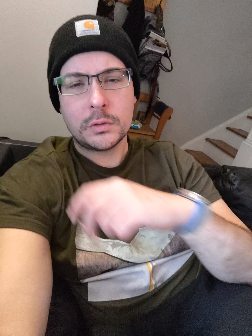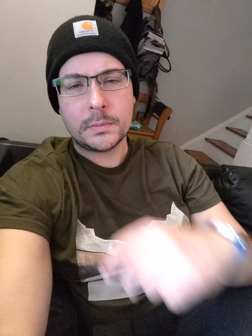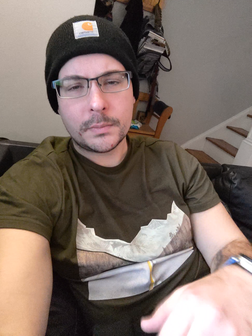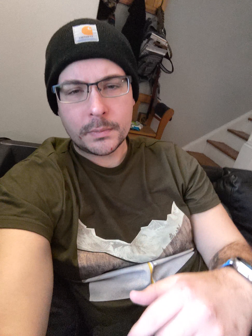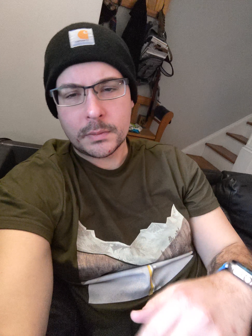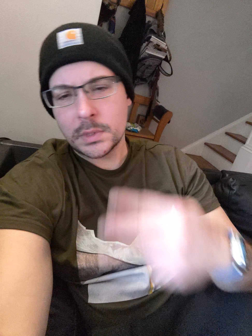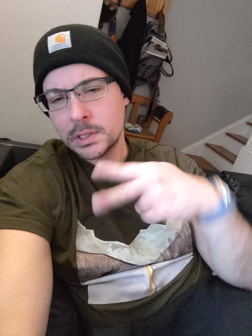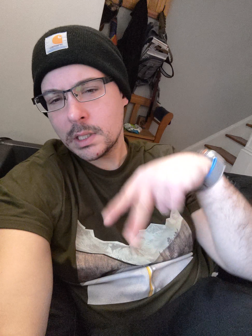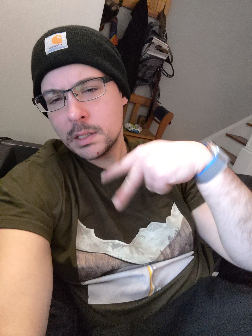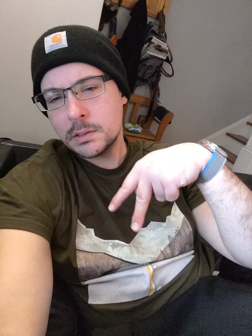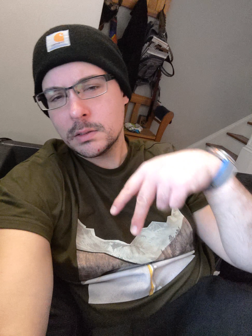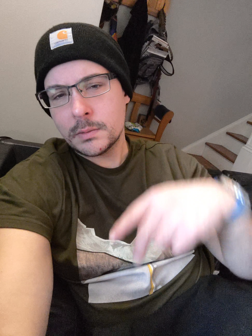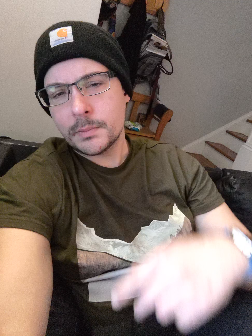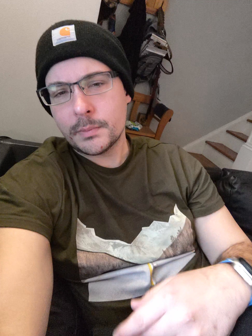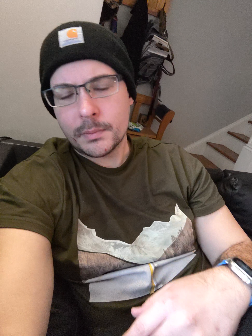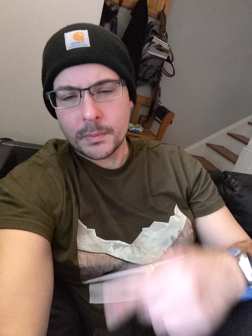dance